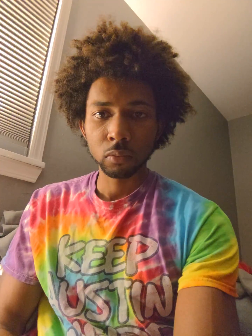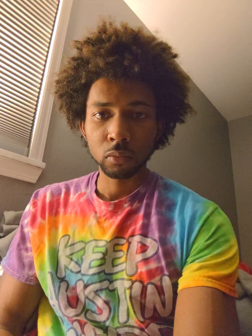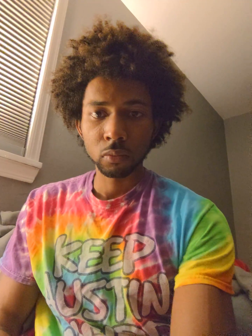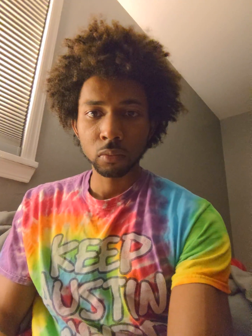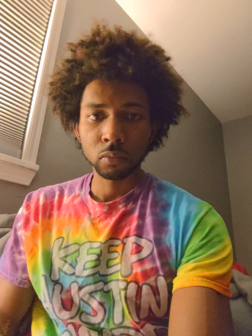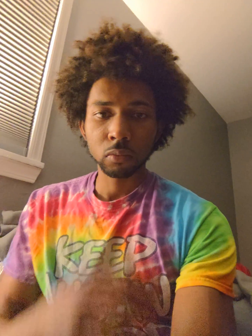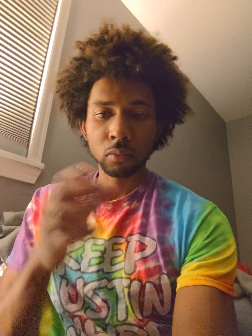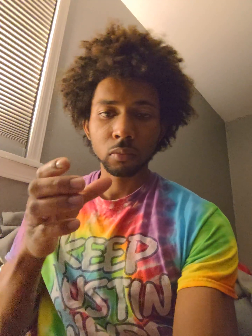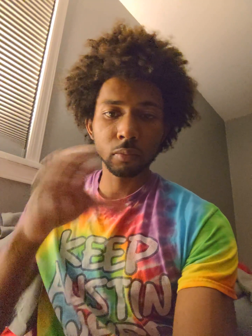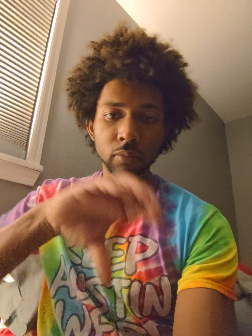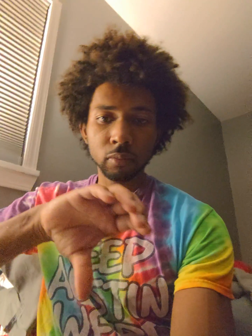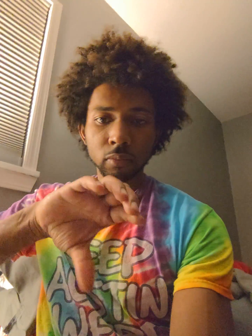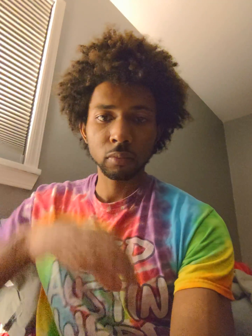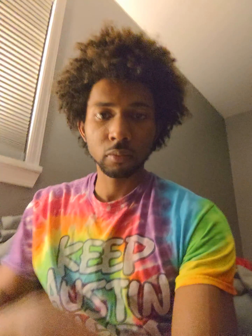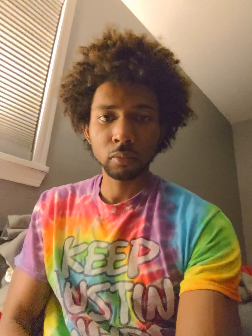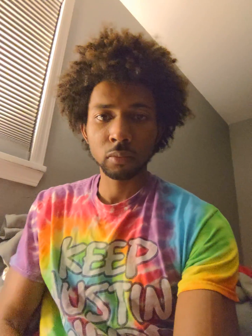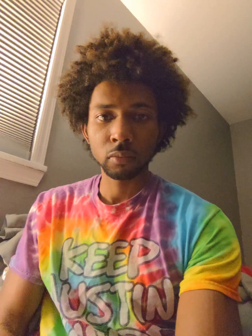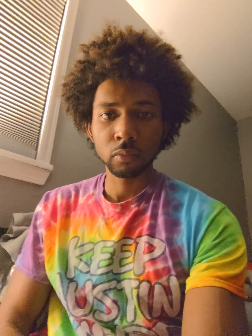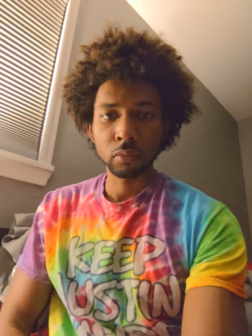dump